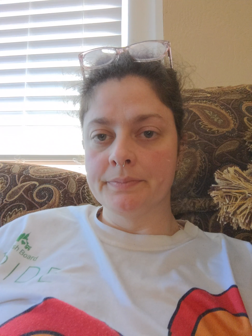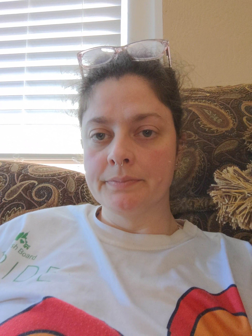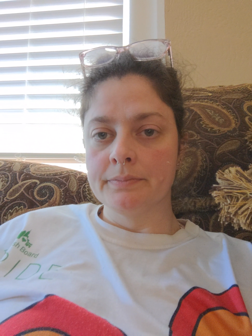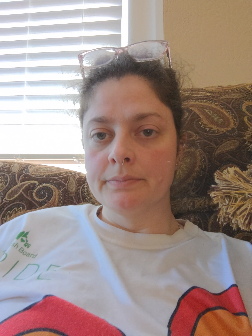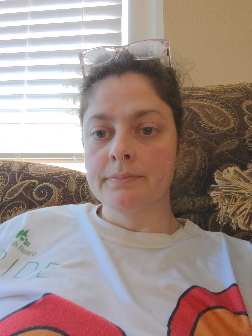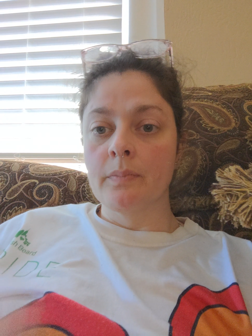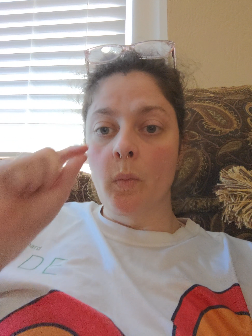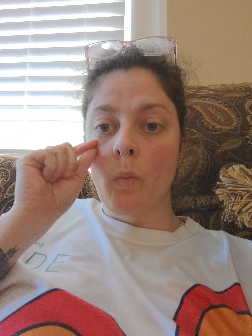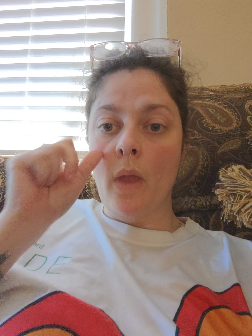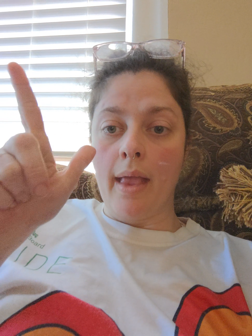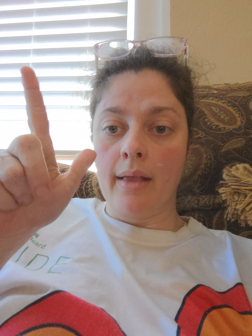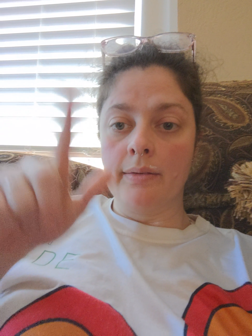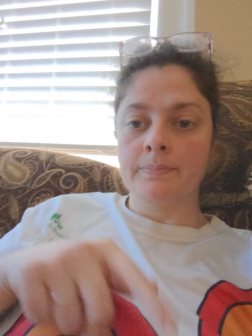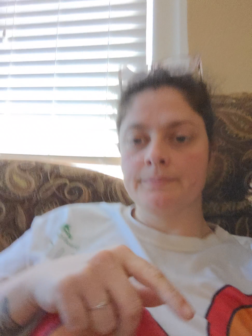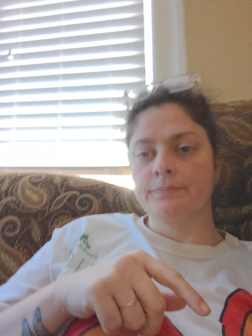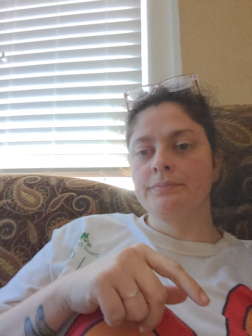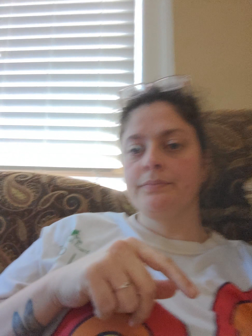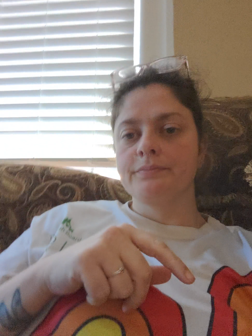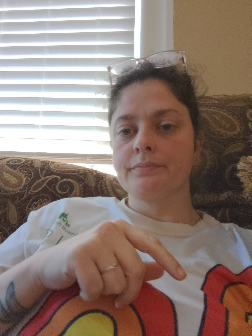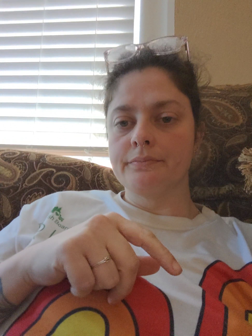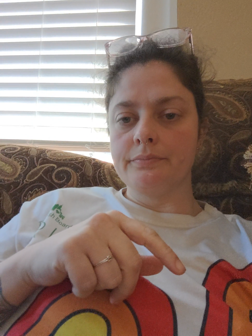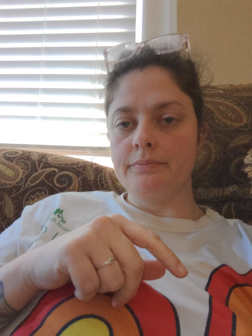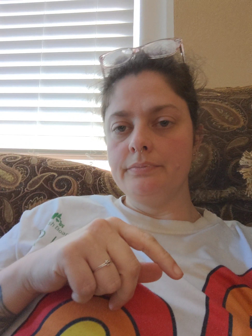awake